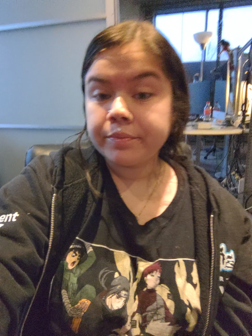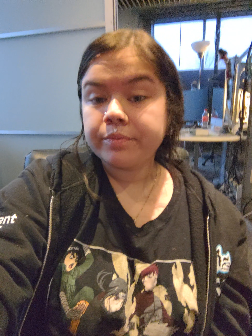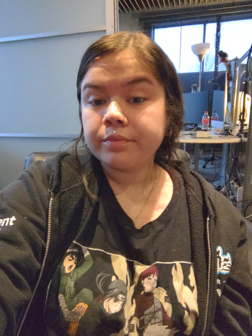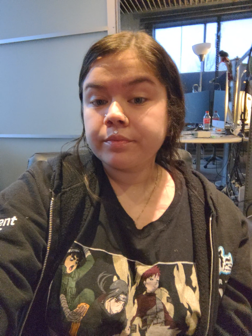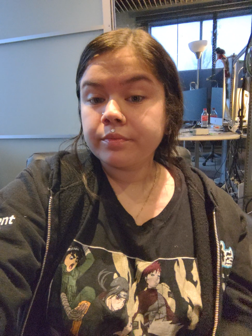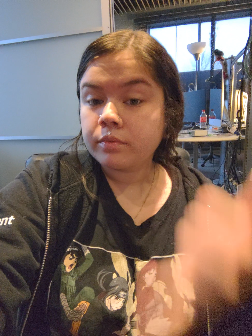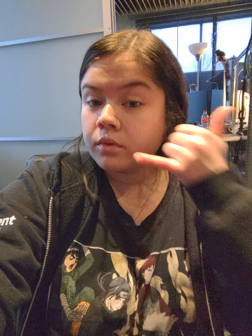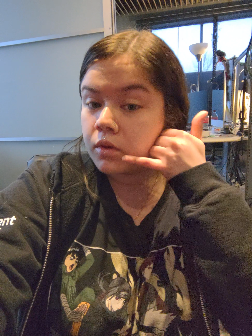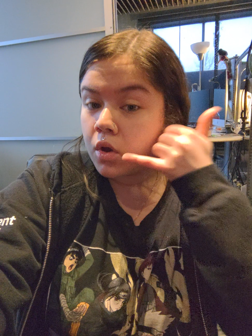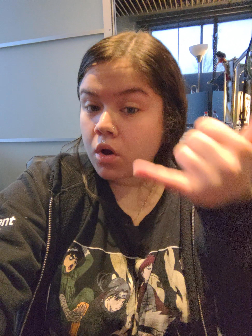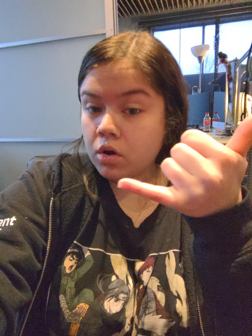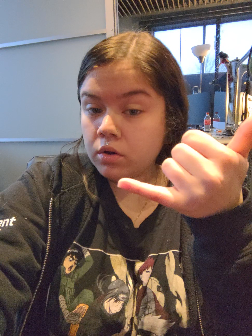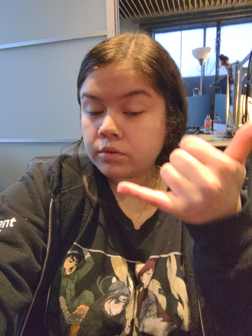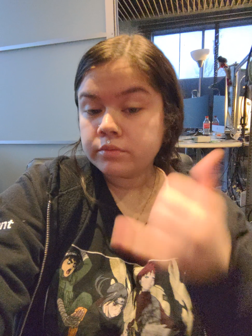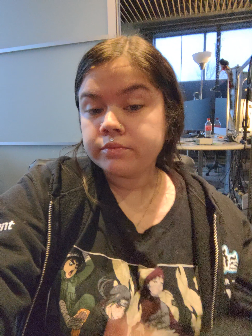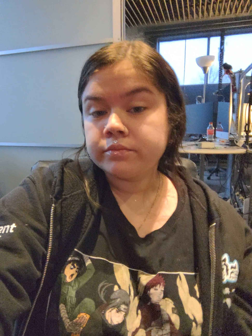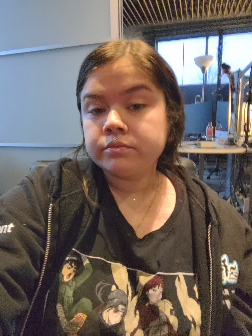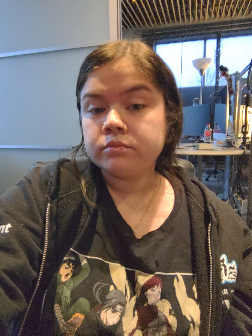call on the phone